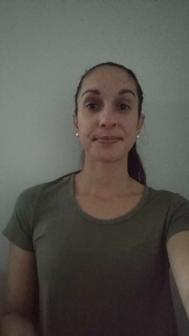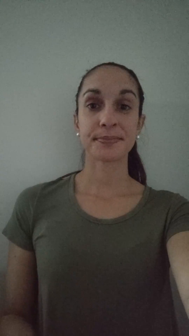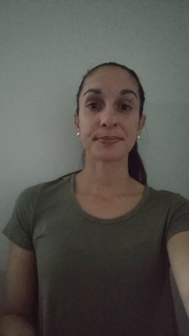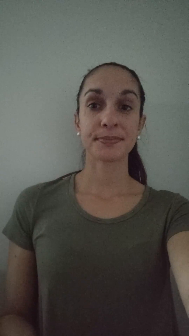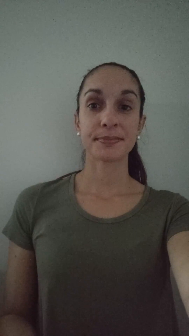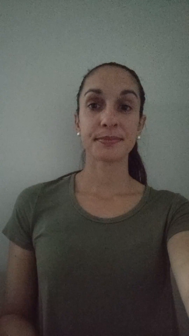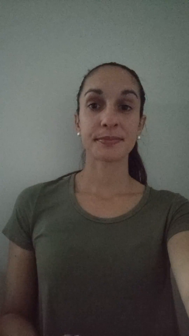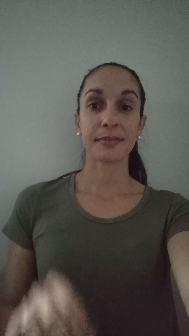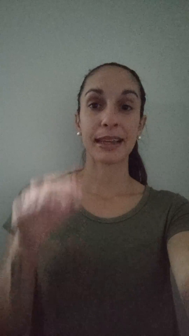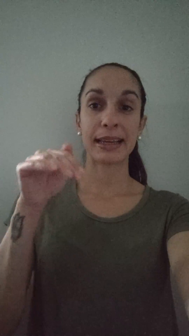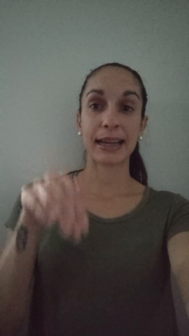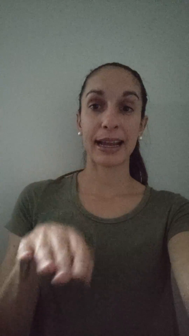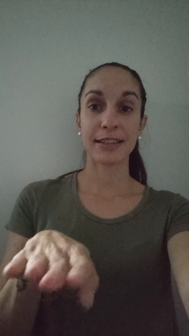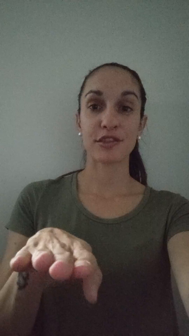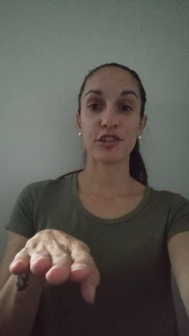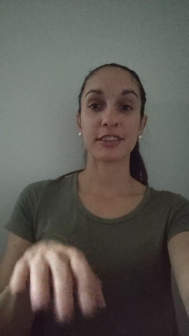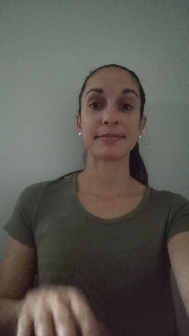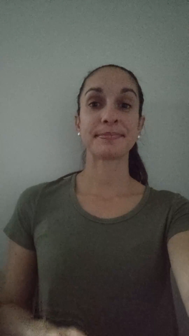enter